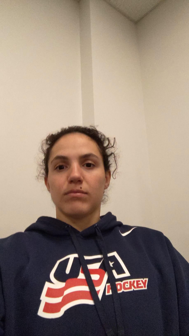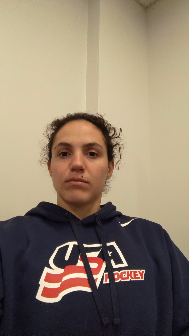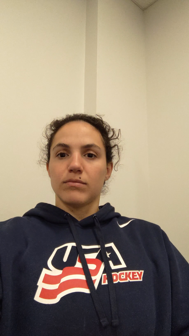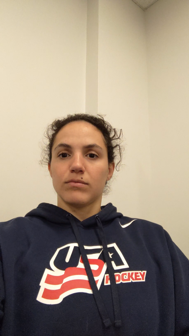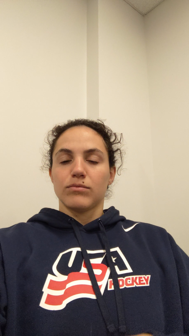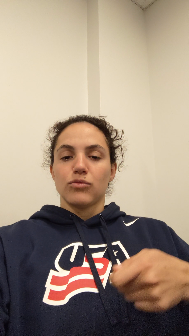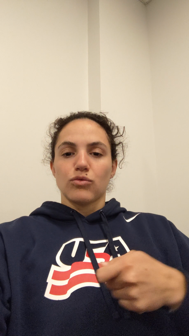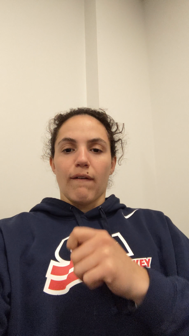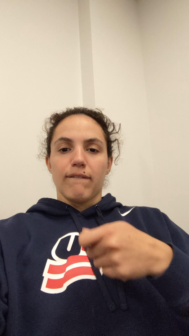shovel